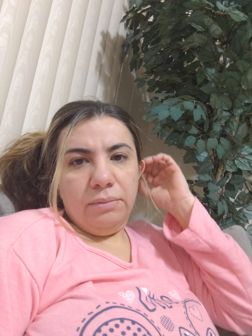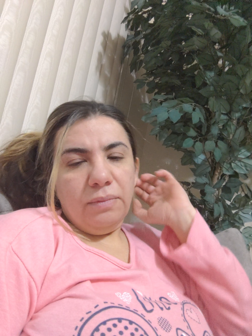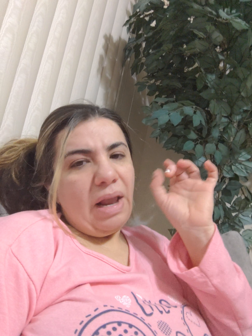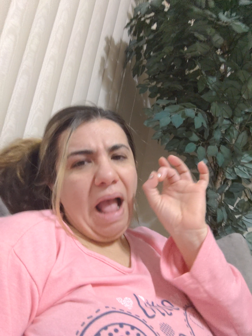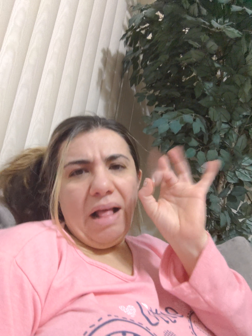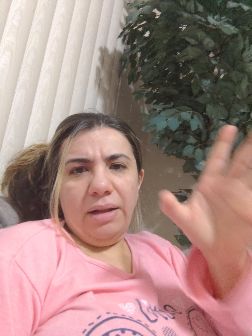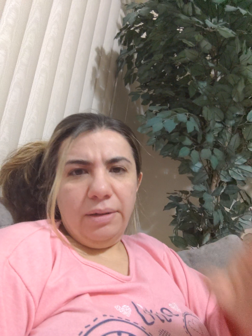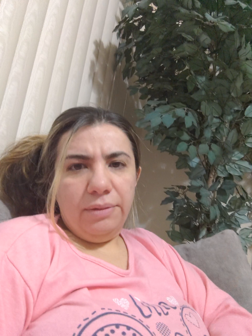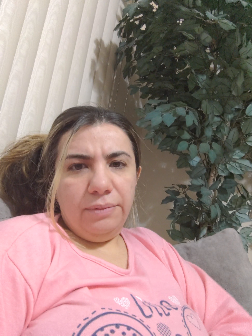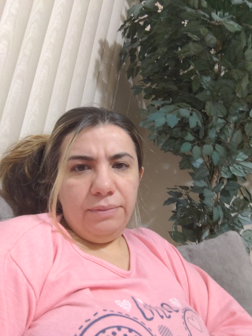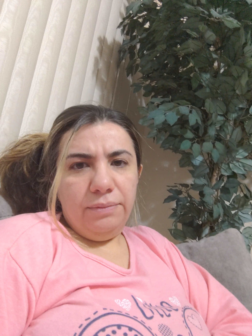hate